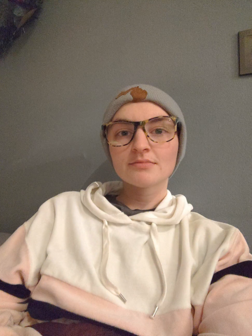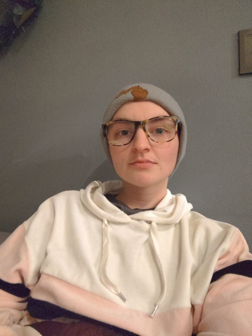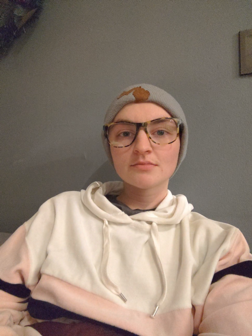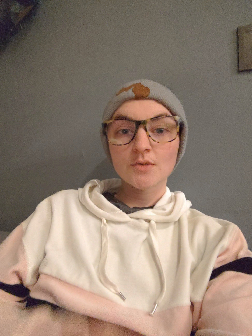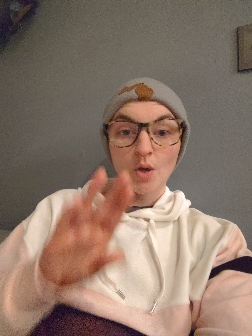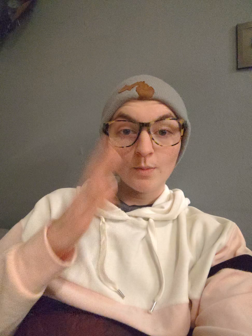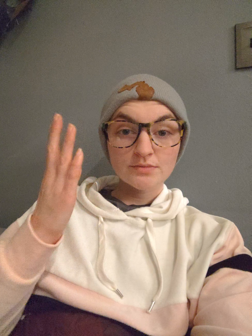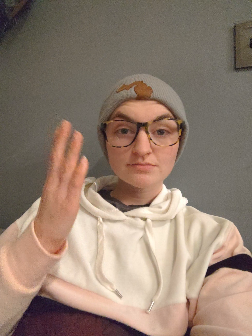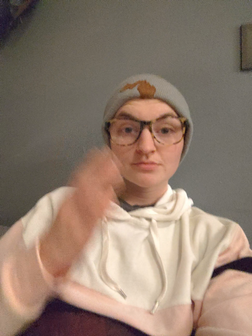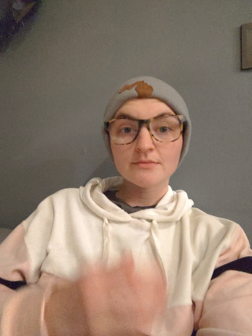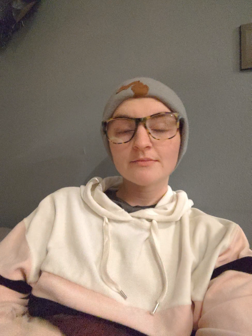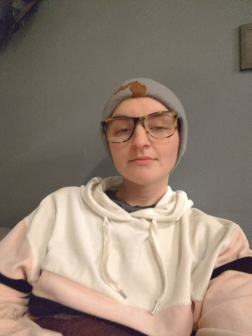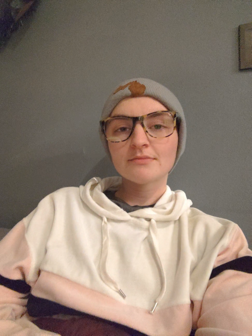open